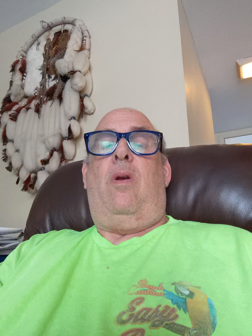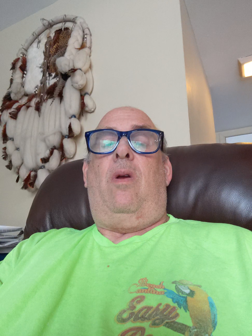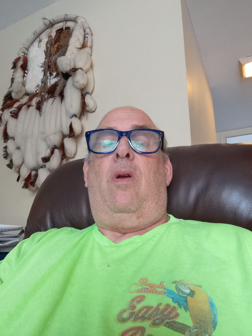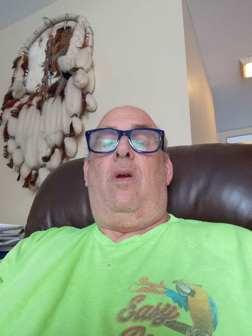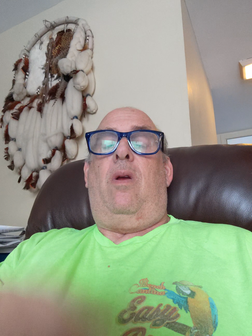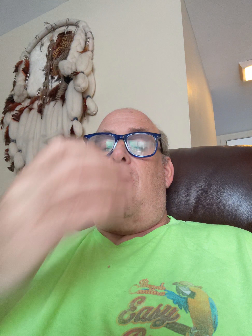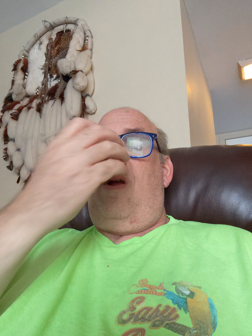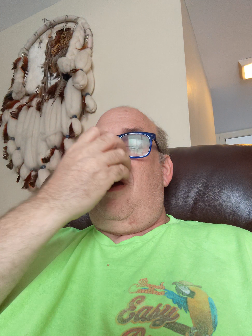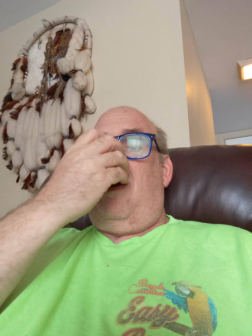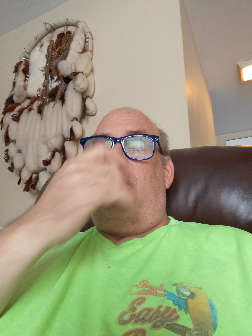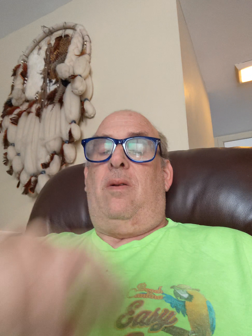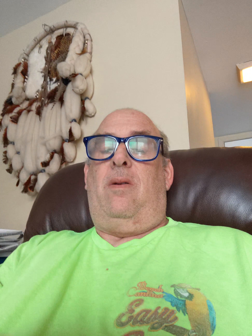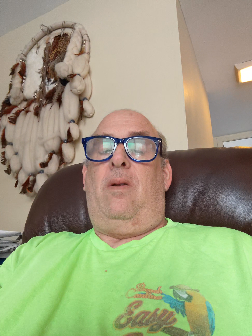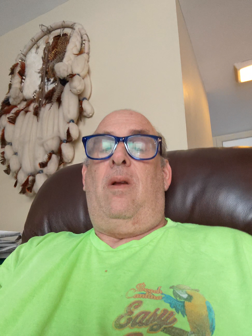clown